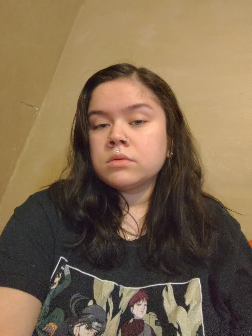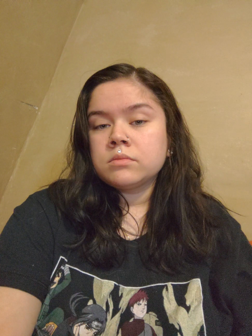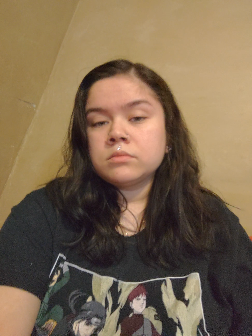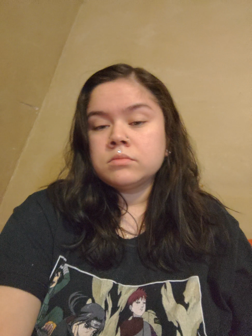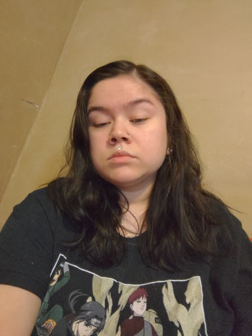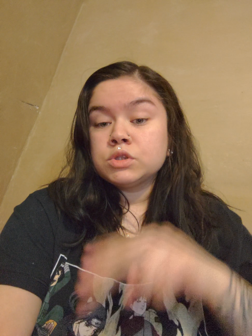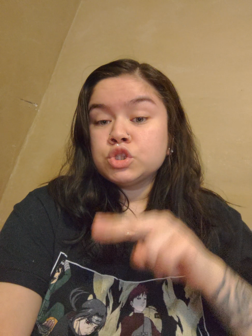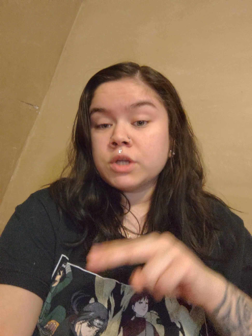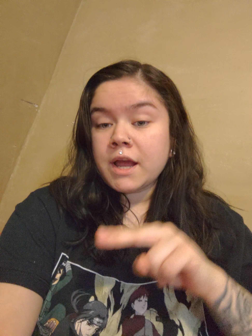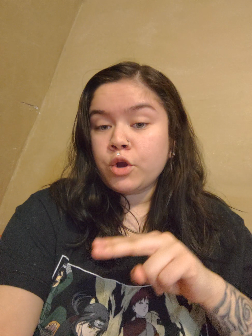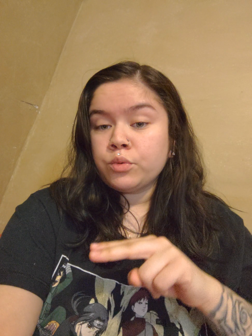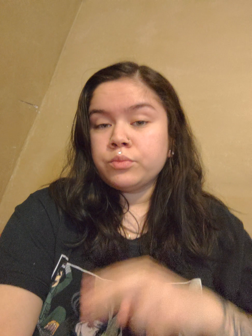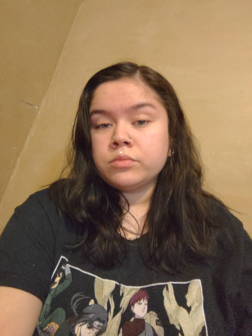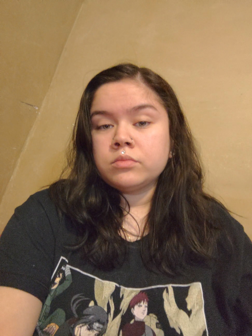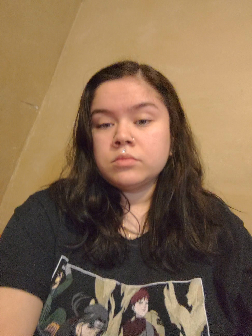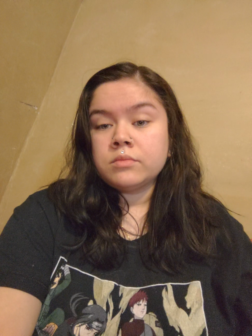chair